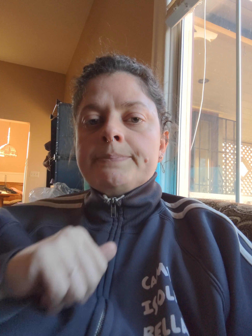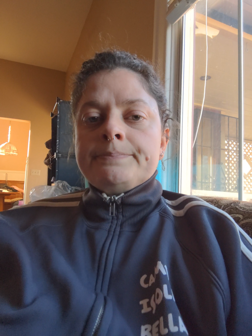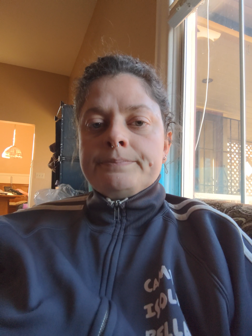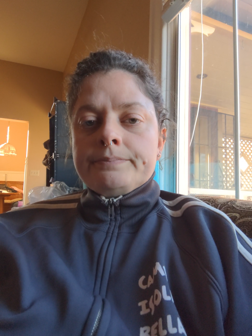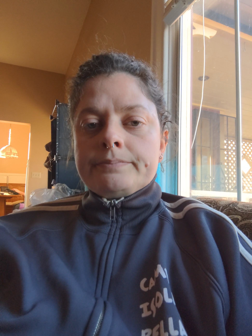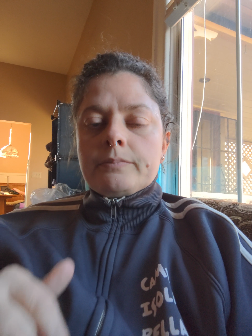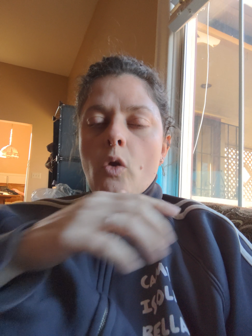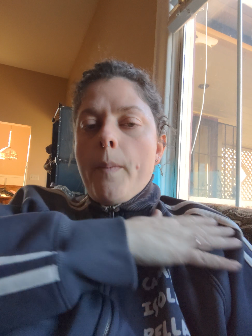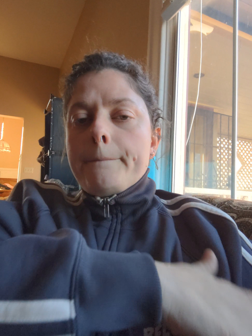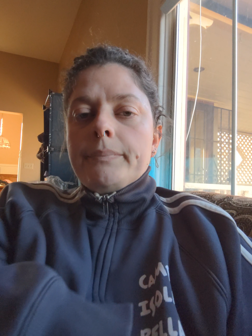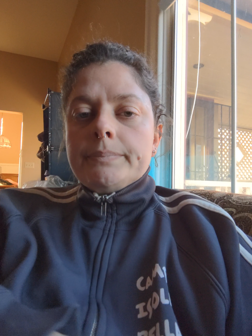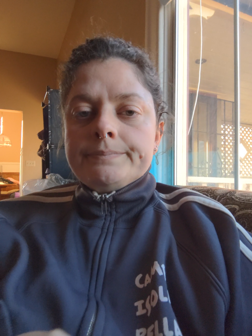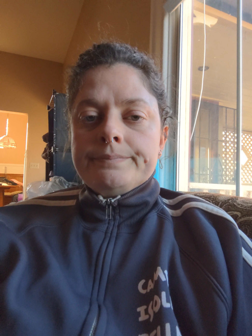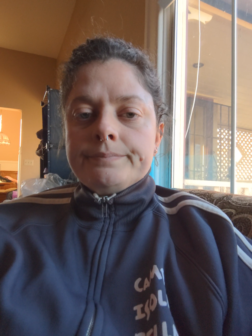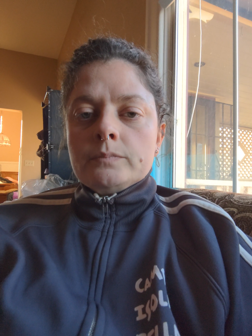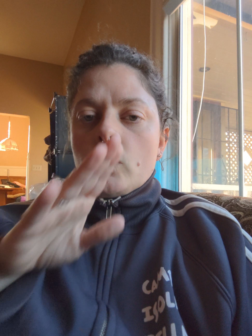arm